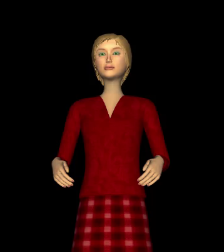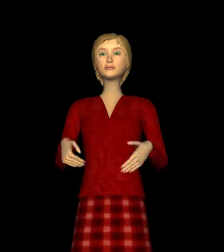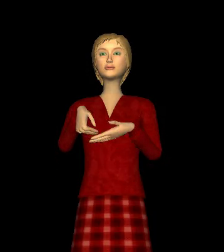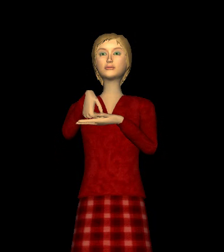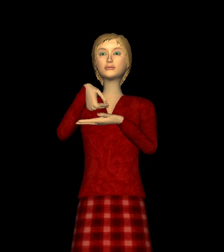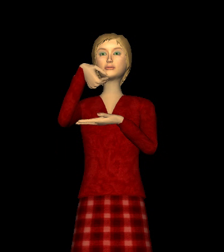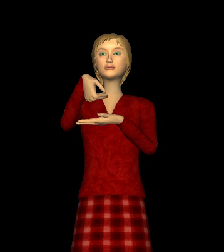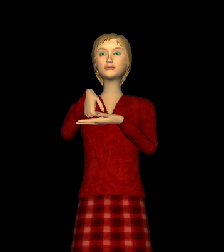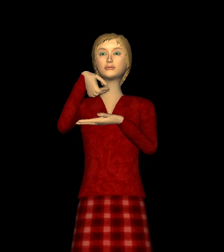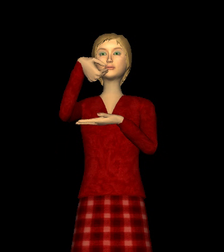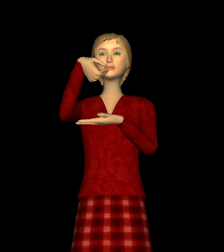حساء